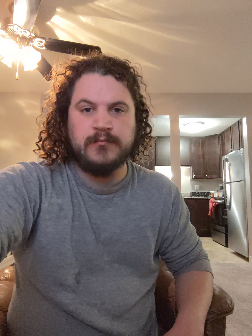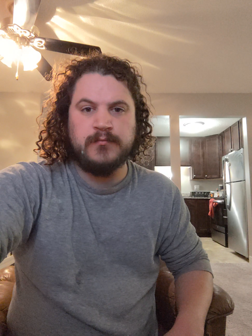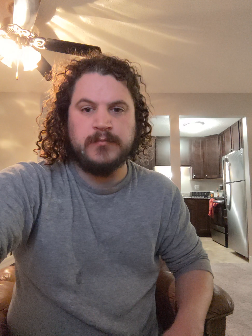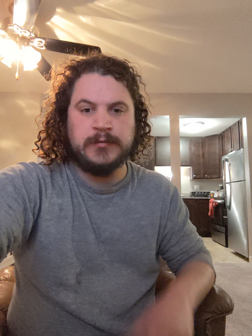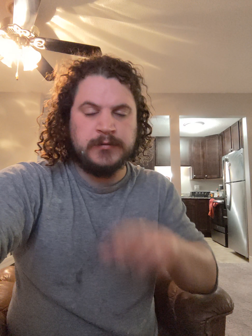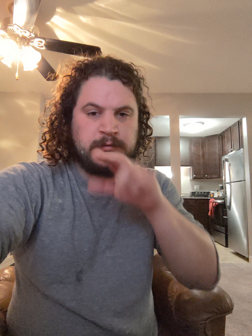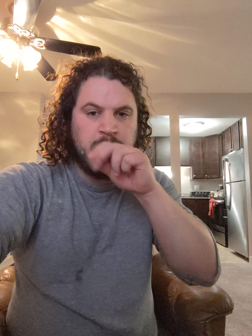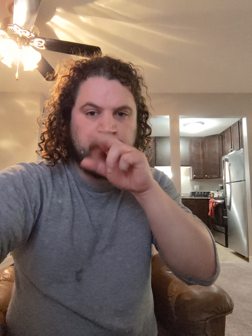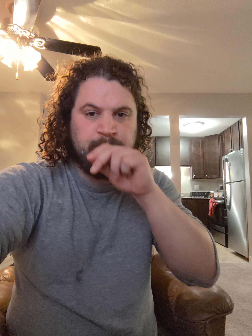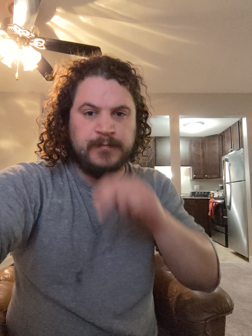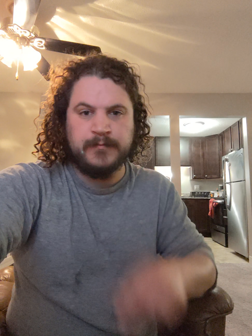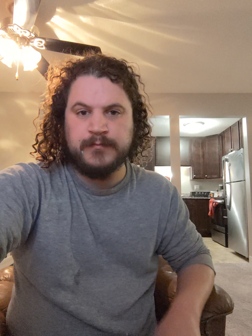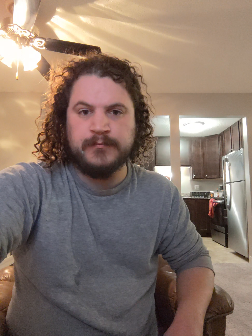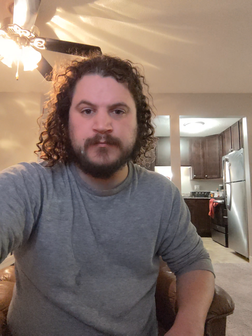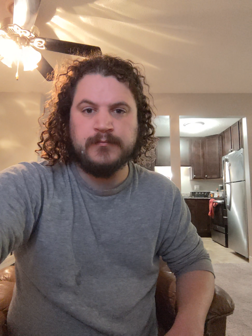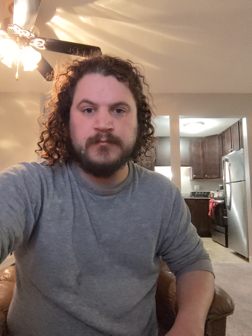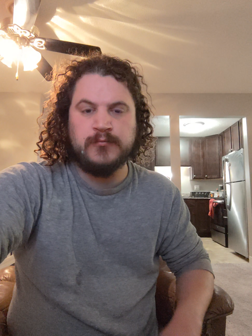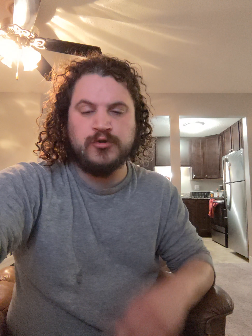duck